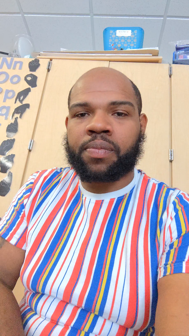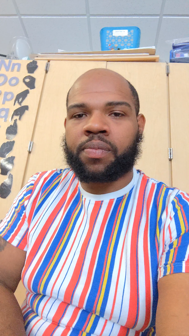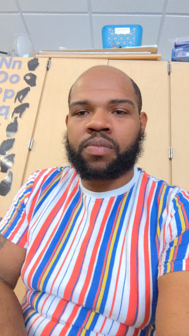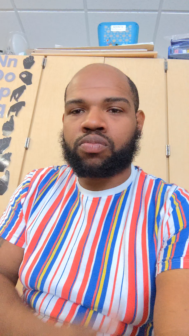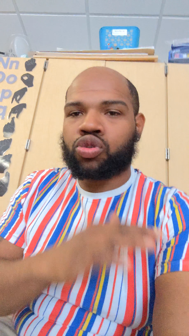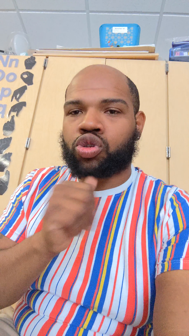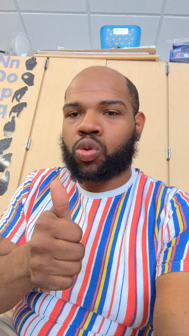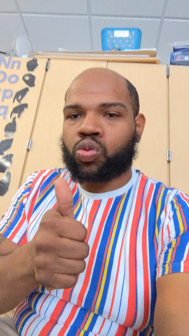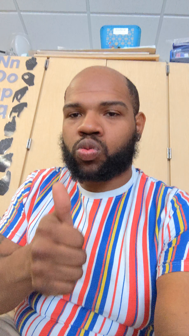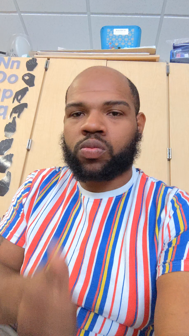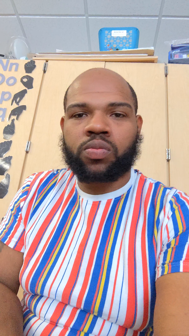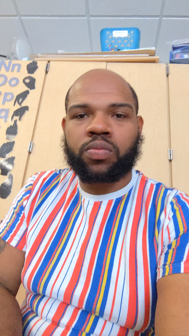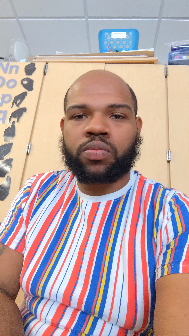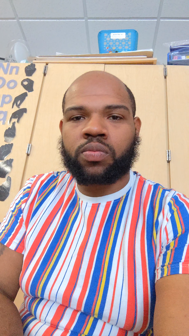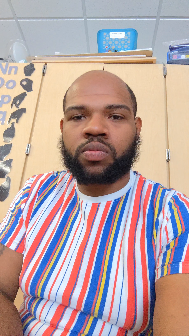don't